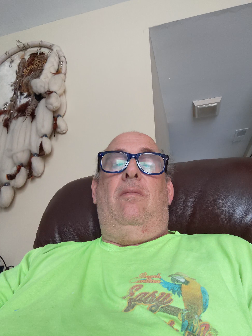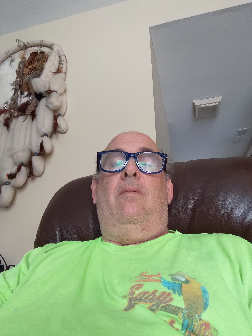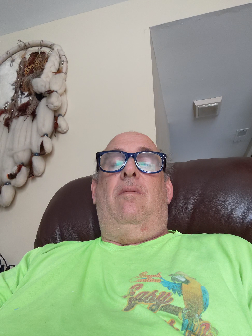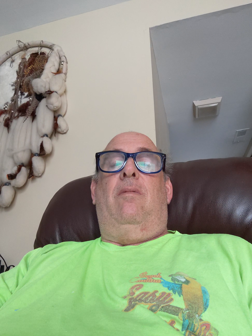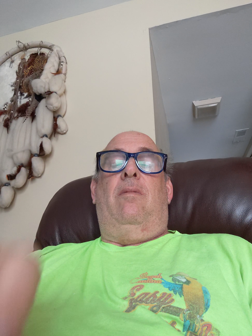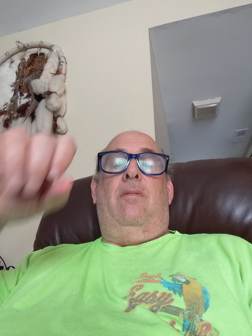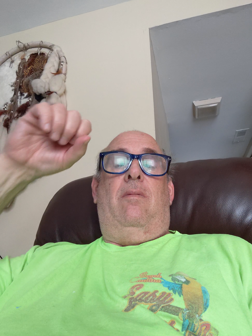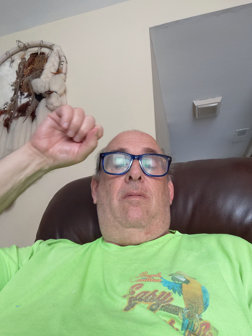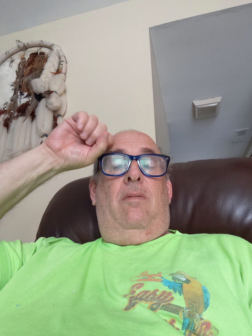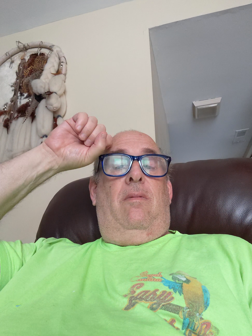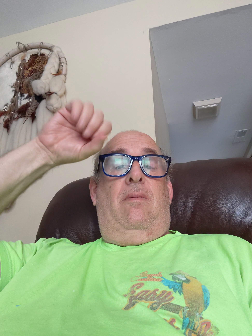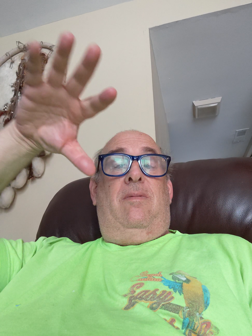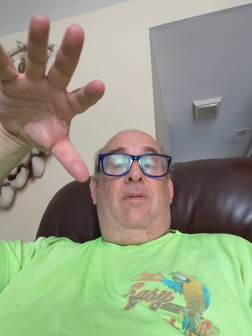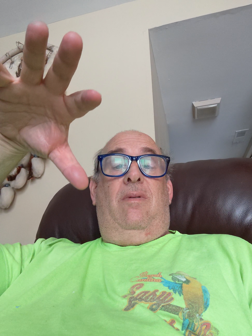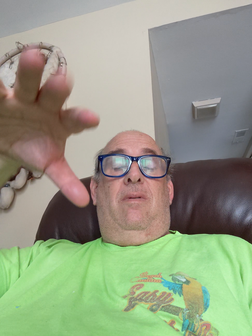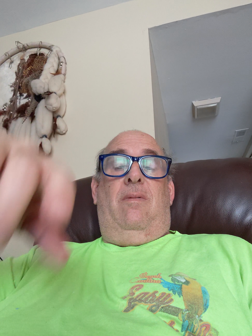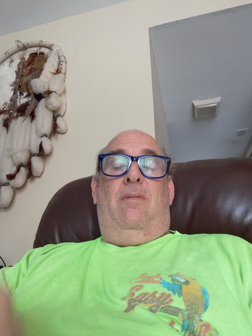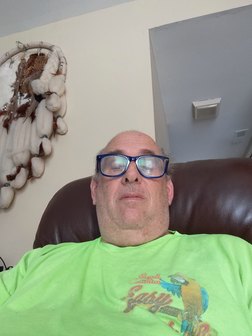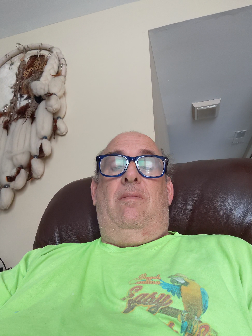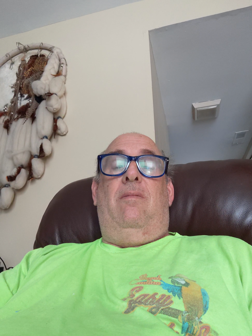sun